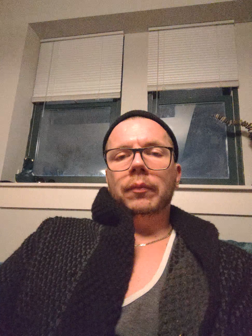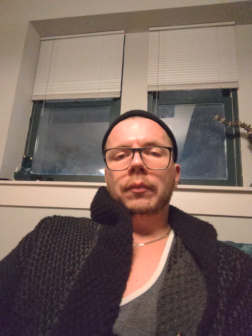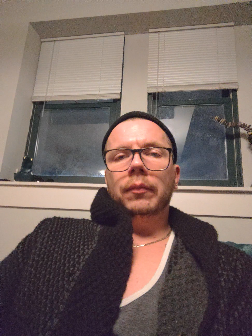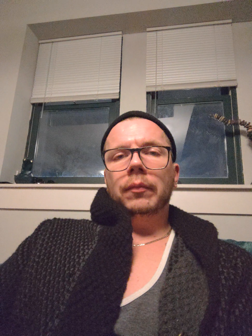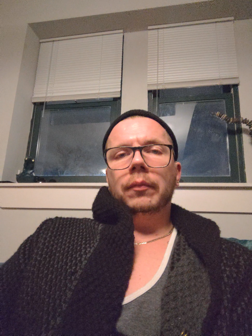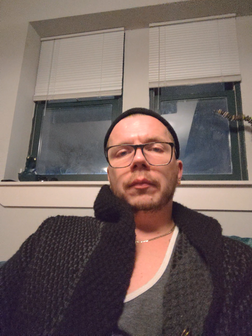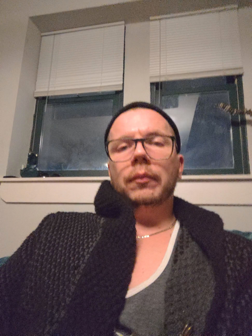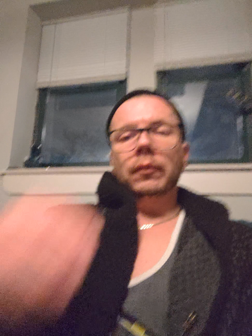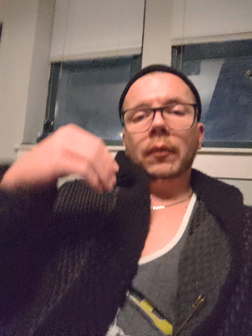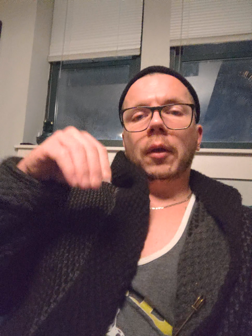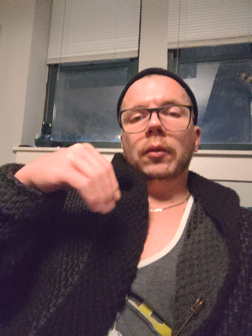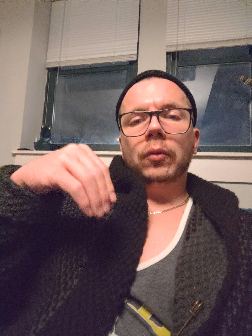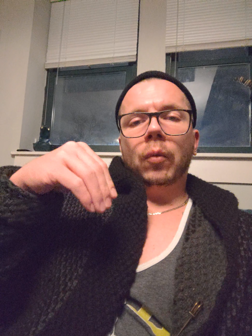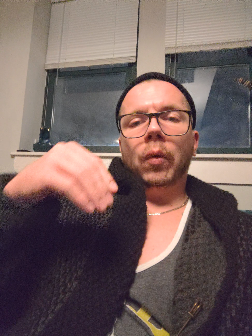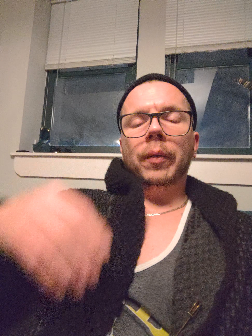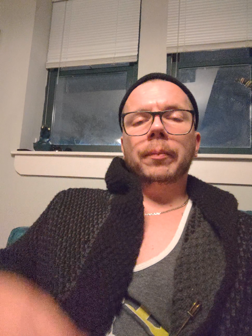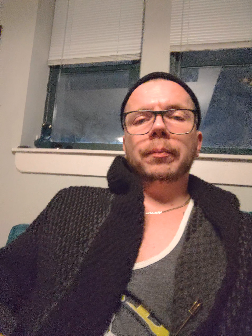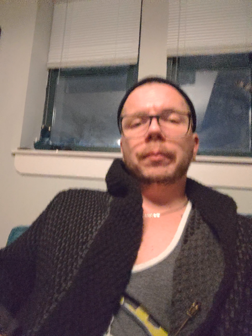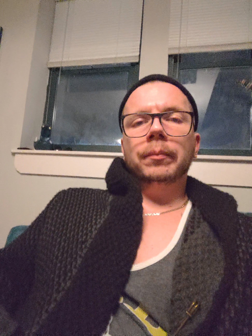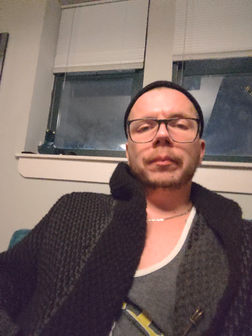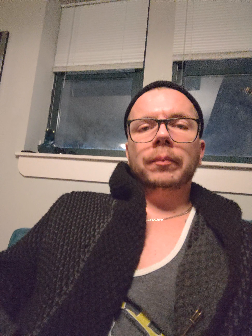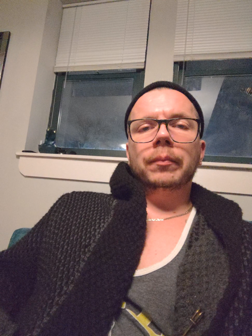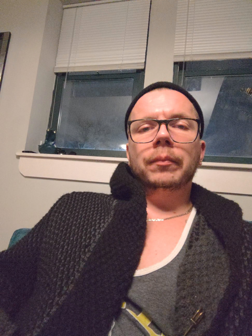store